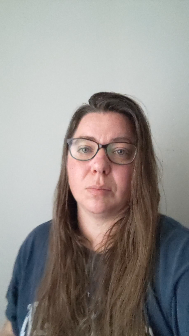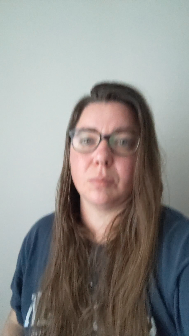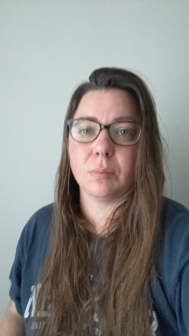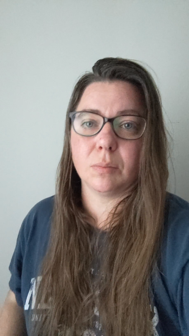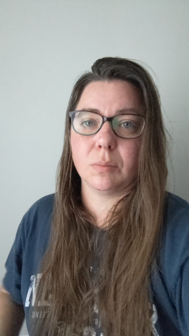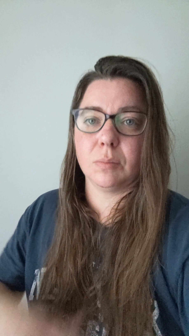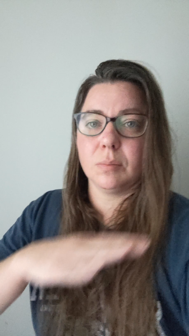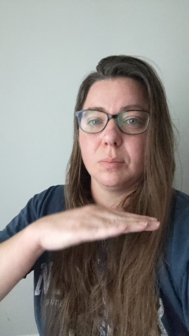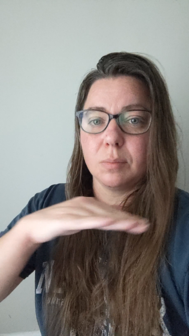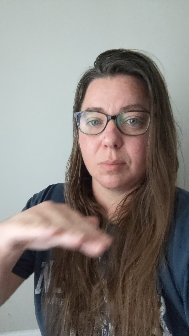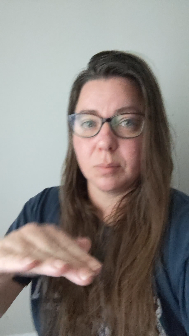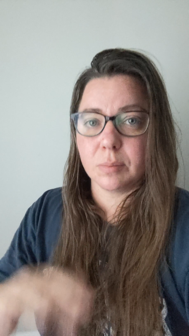nice